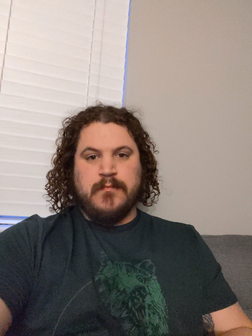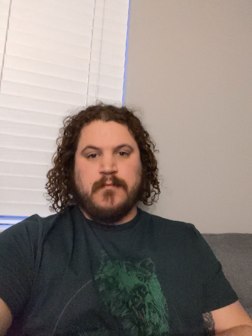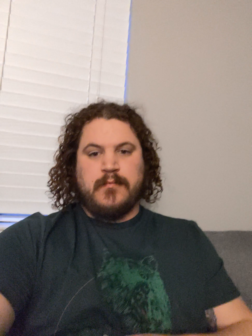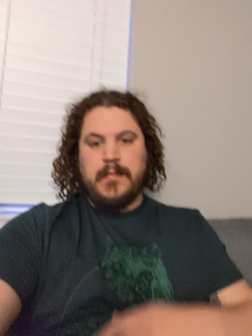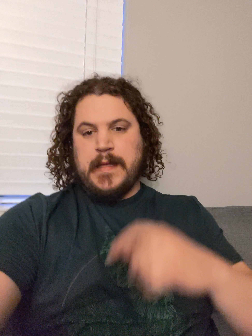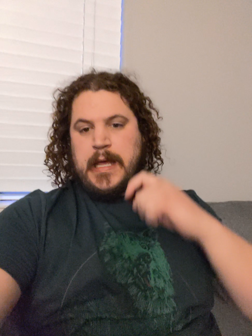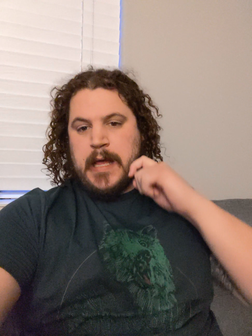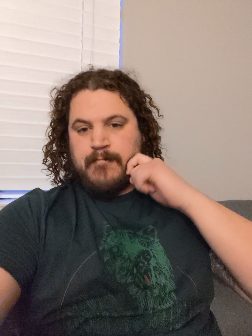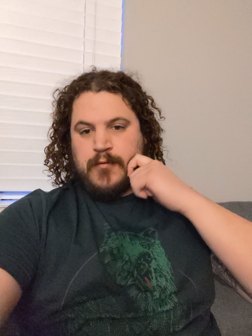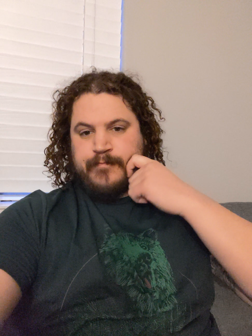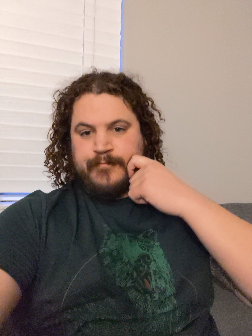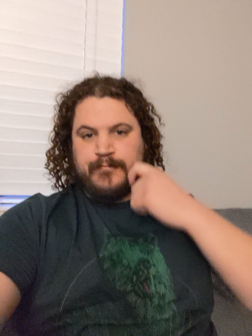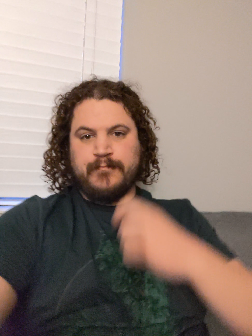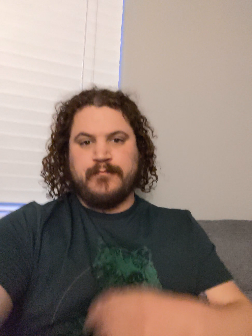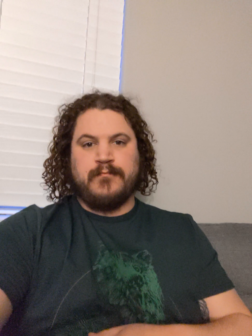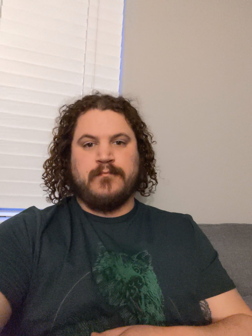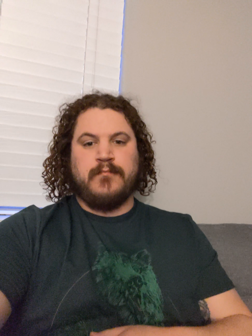apple